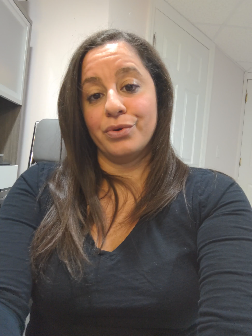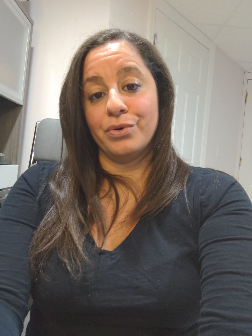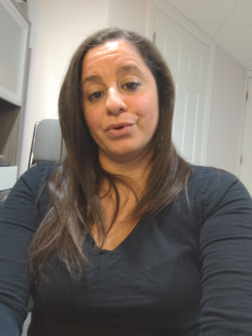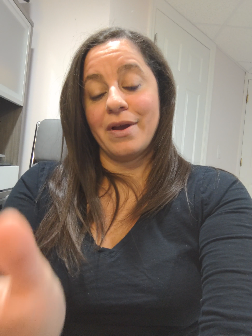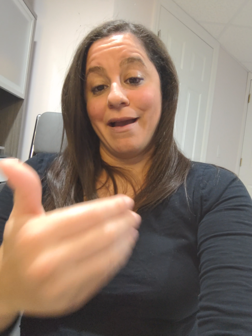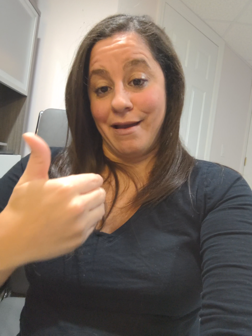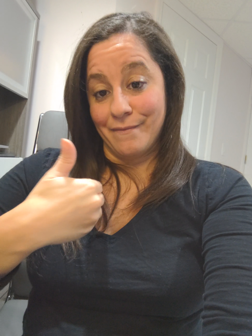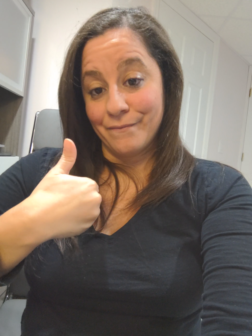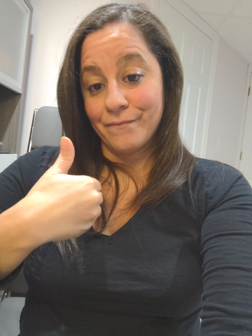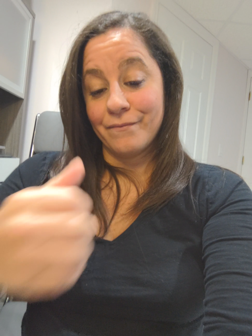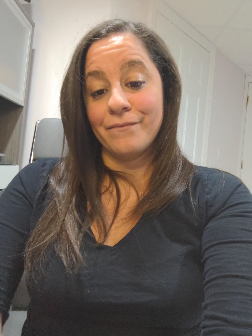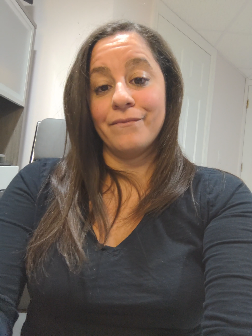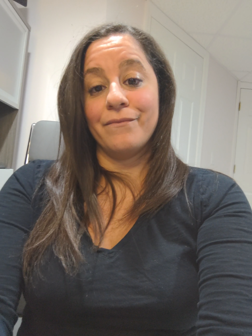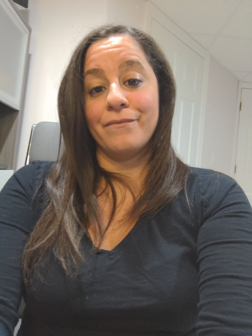have